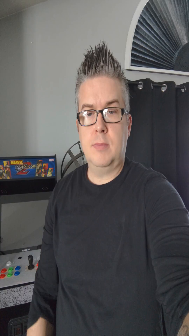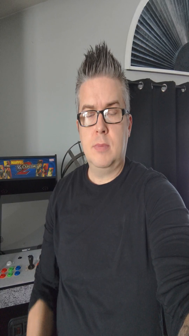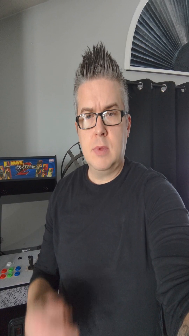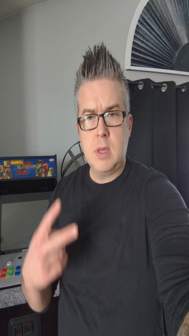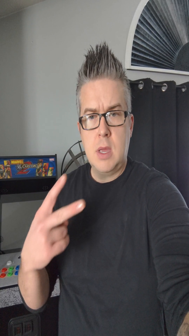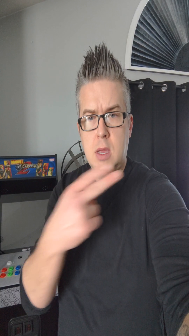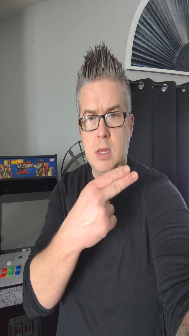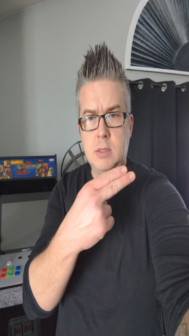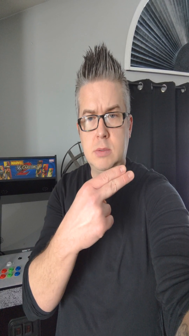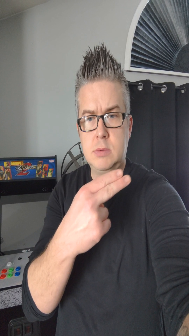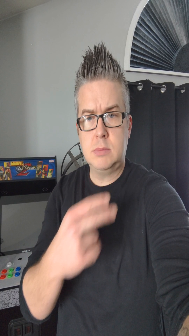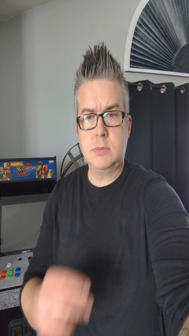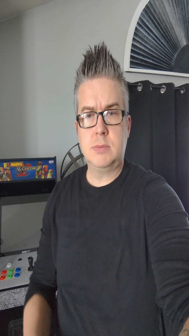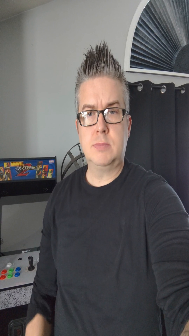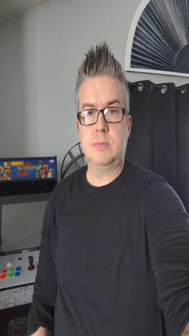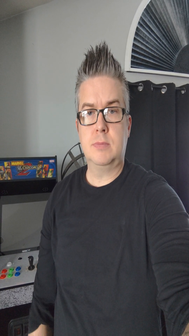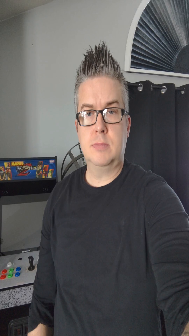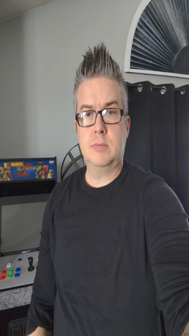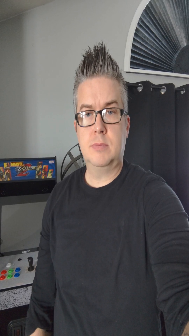cut